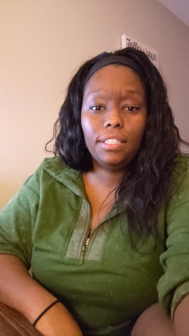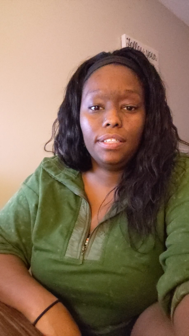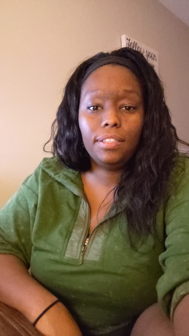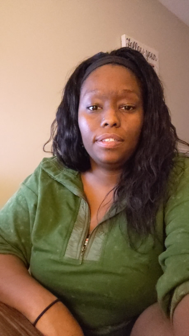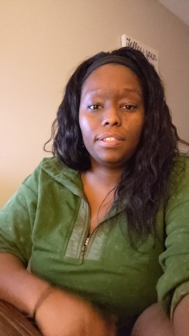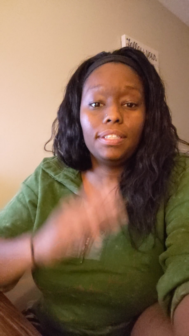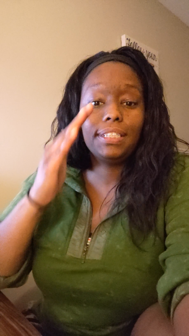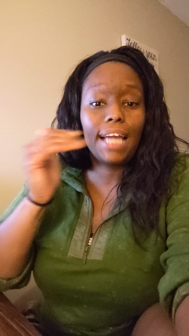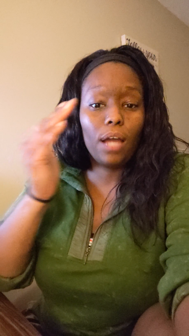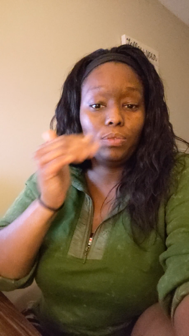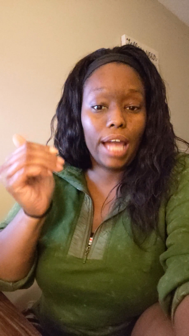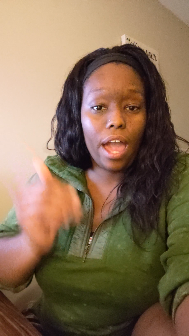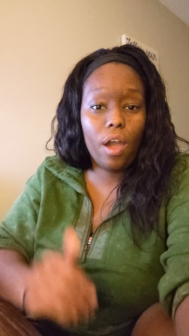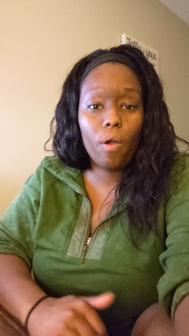downtown